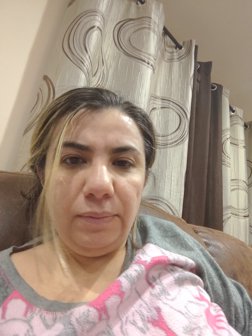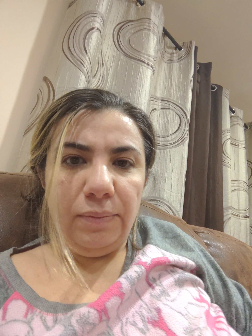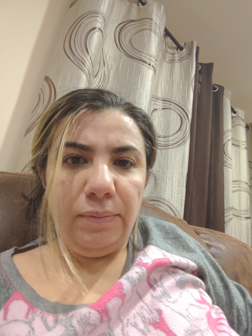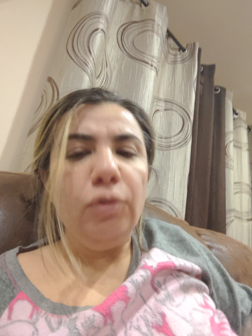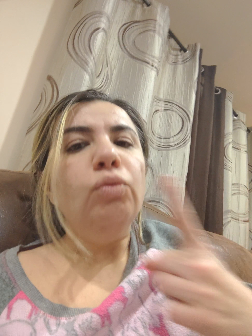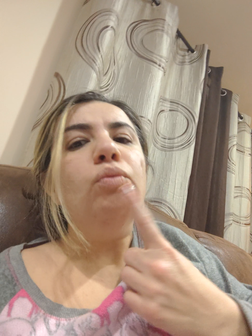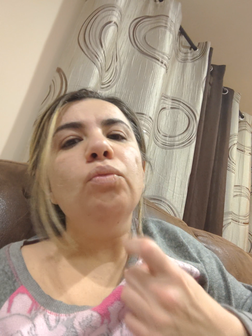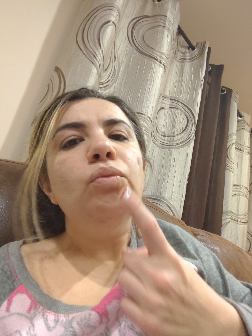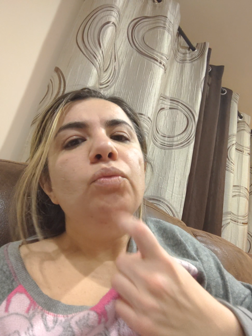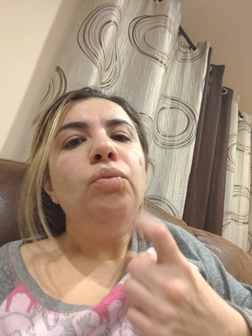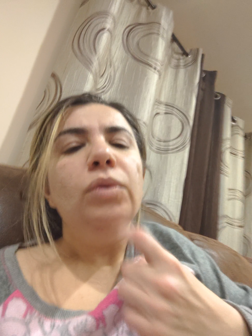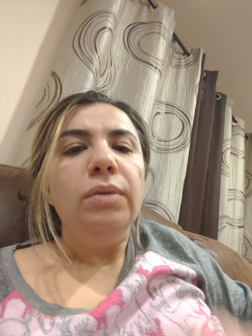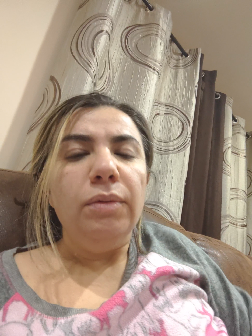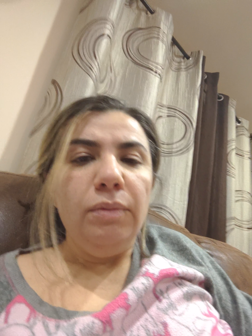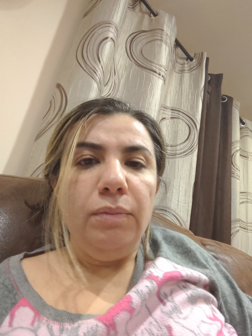red